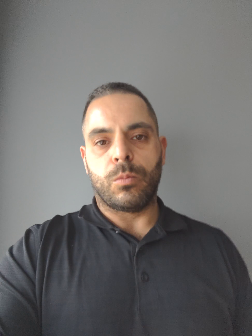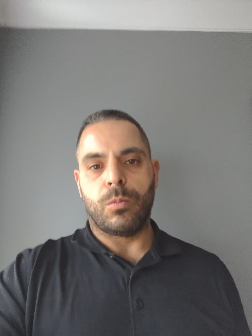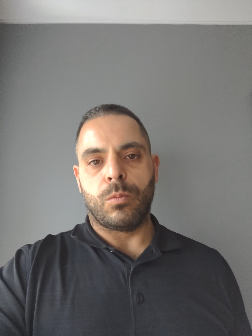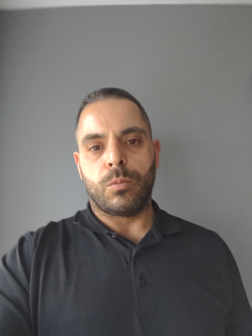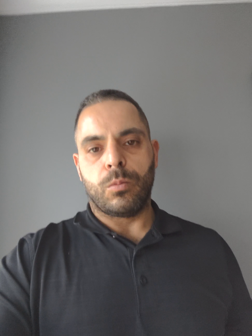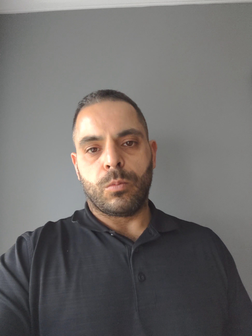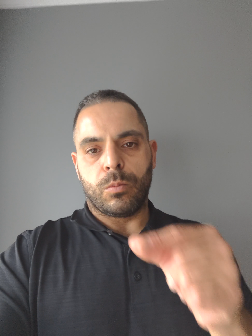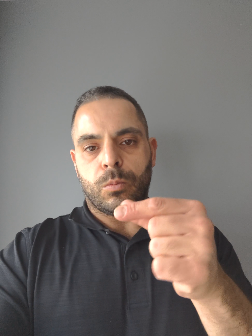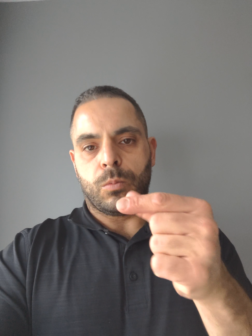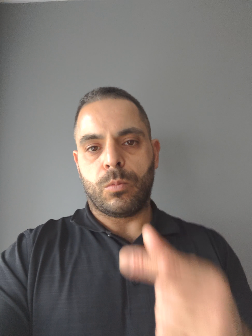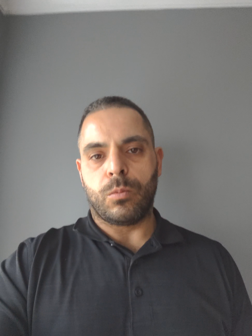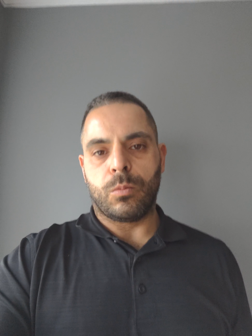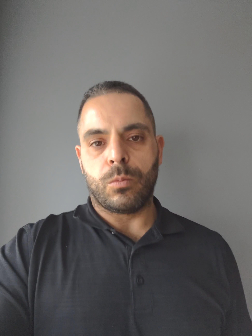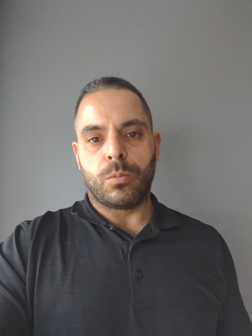green